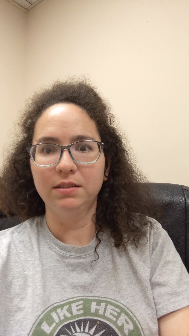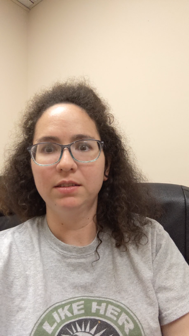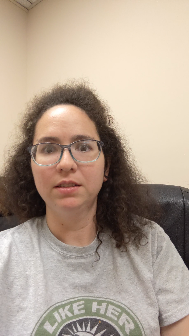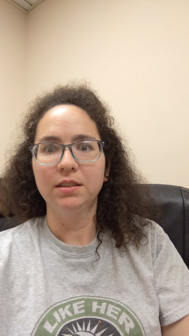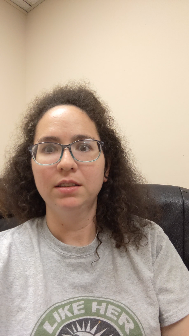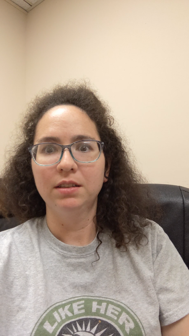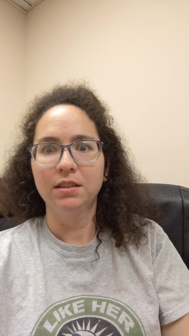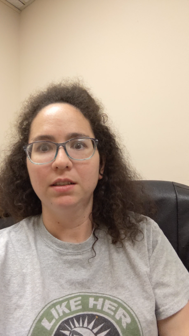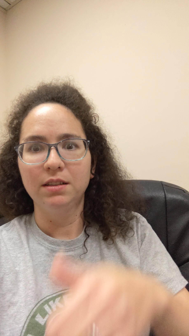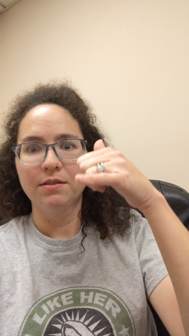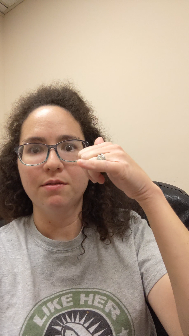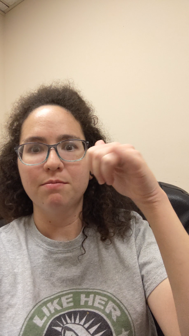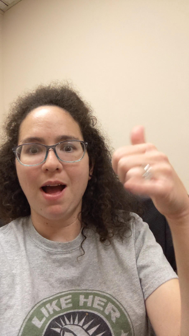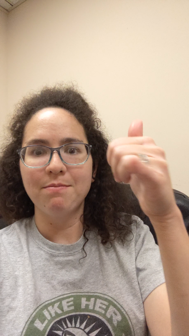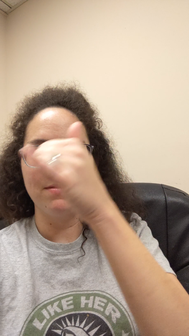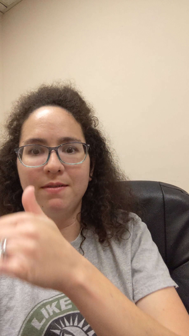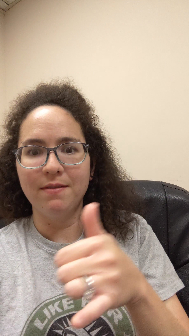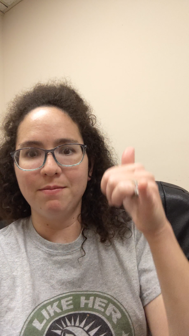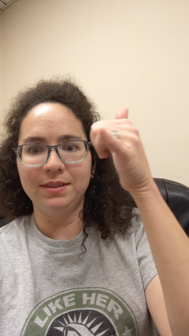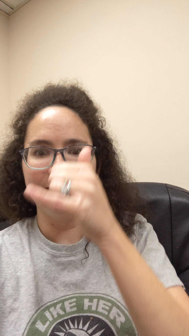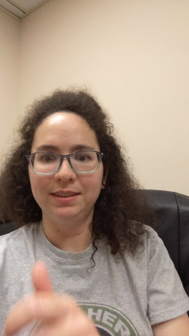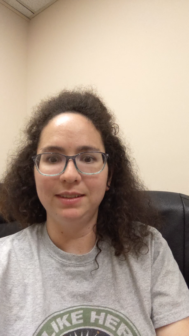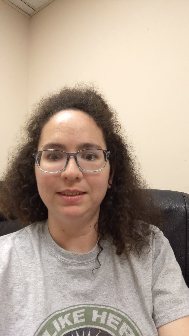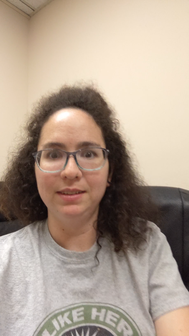play